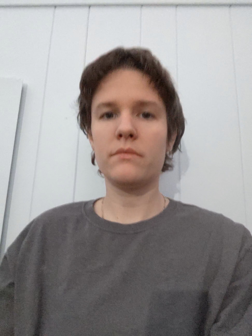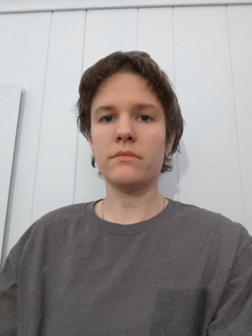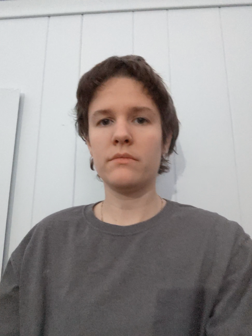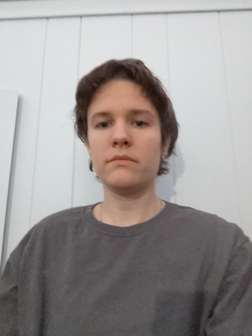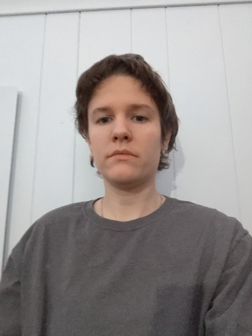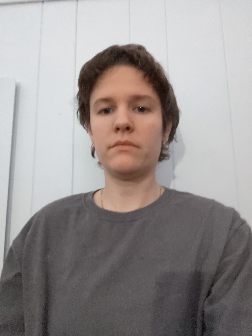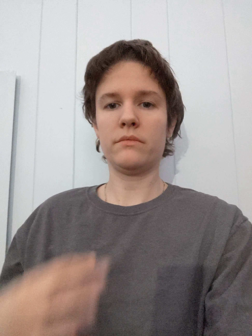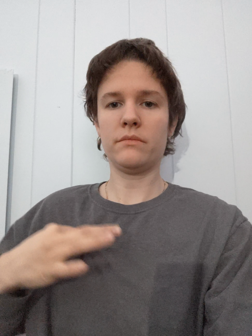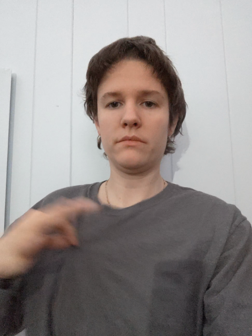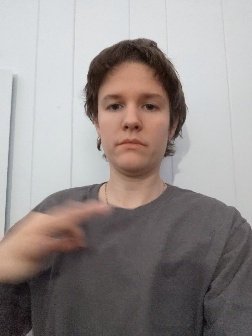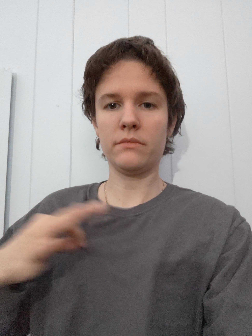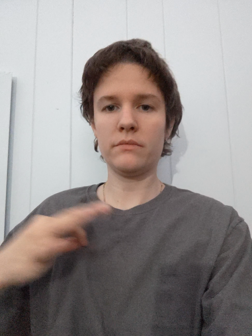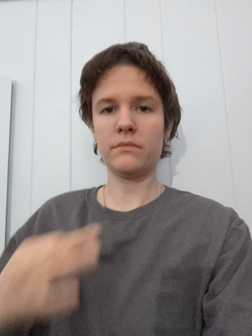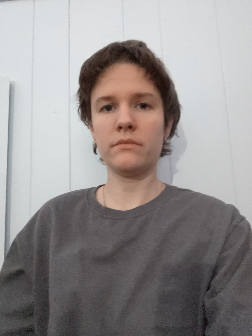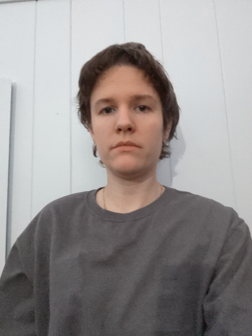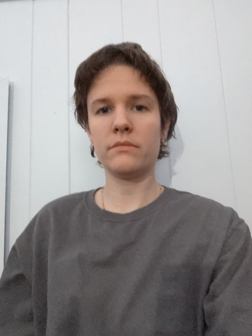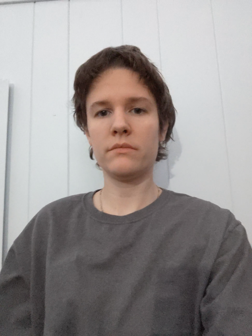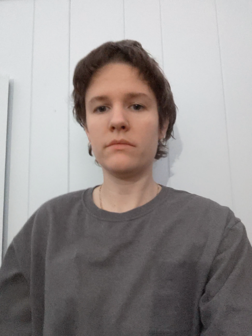shirt